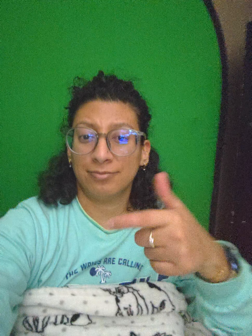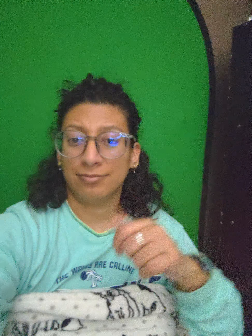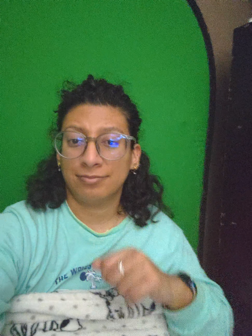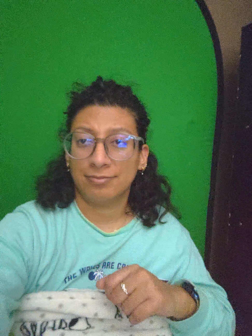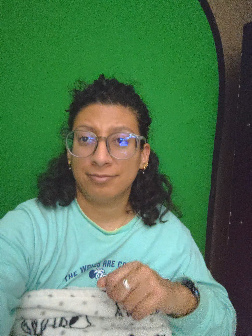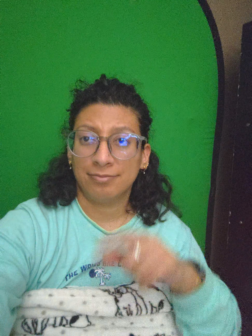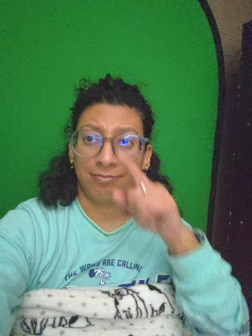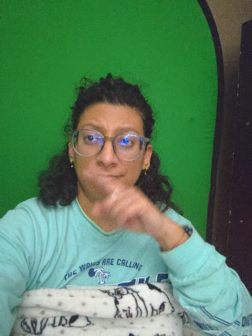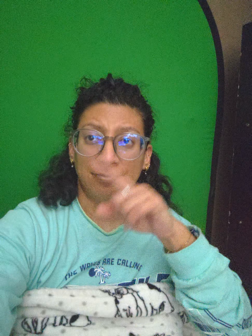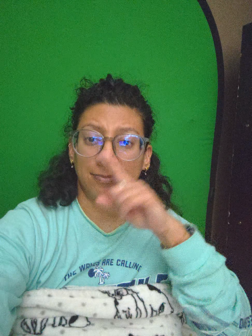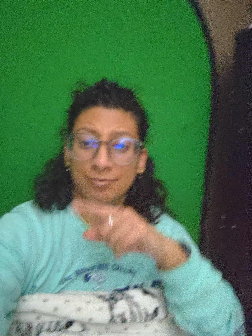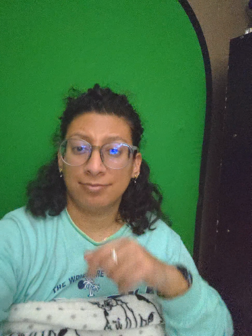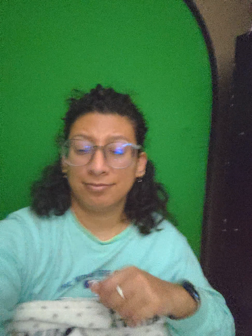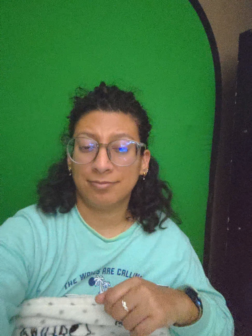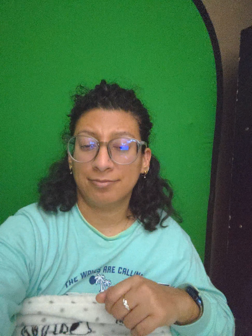mouse